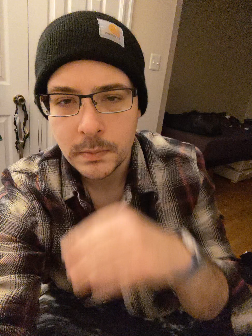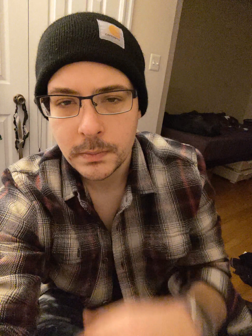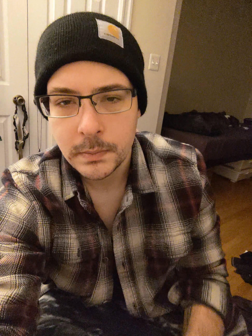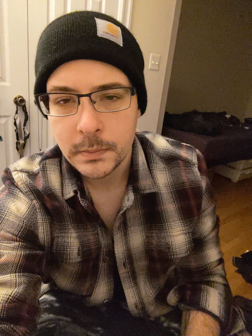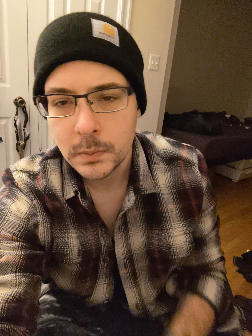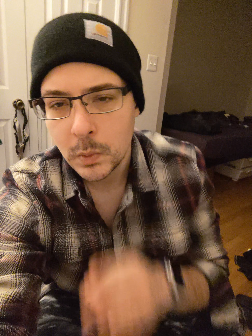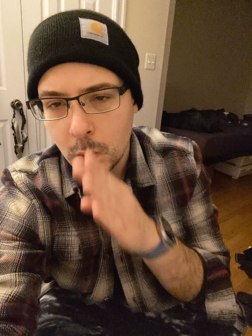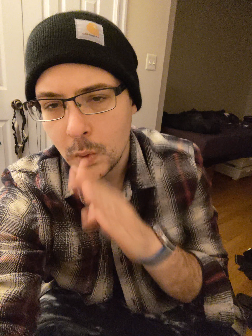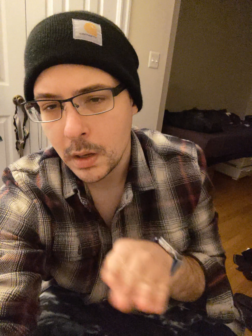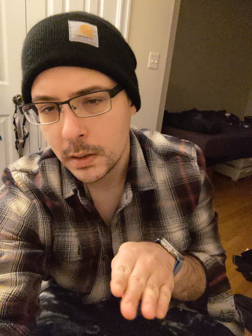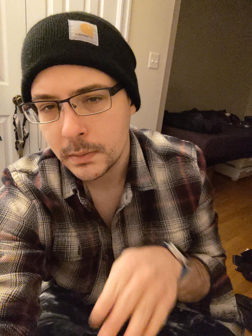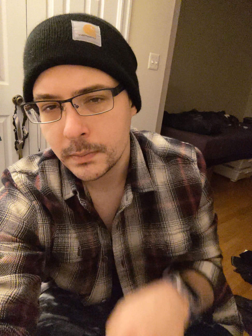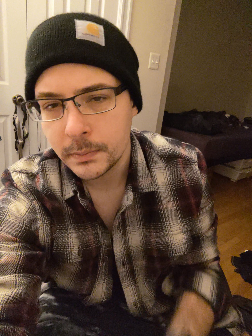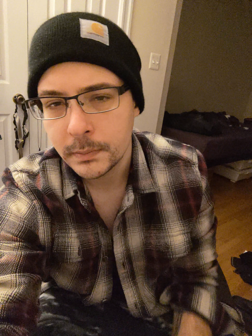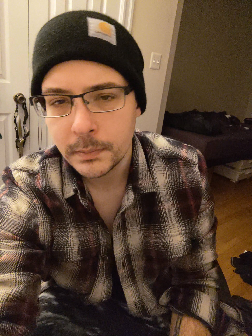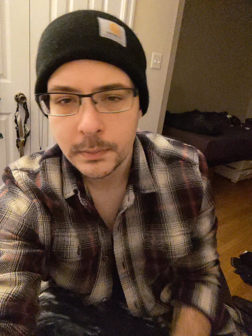quiet